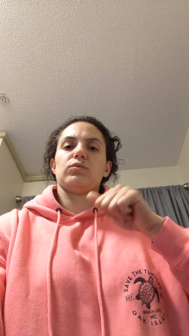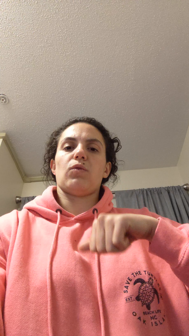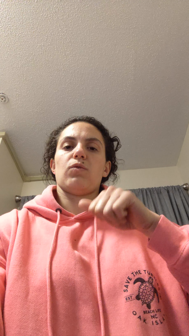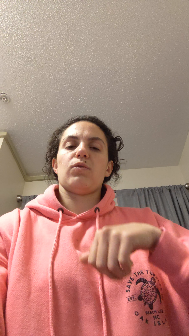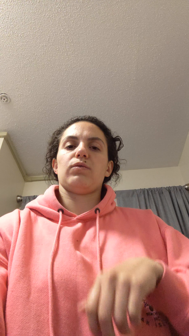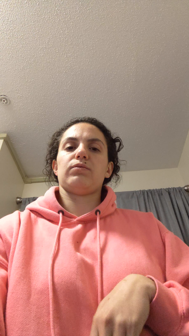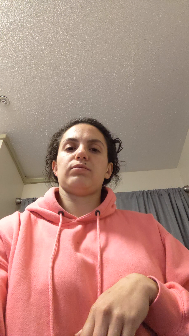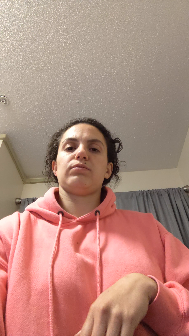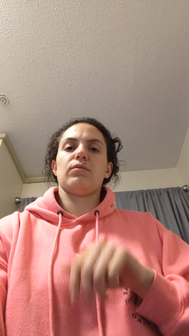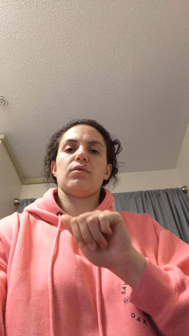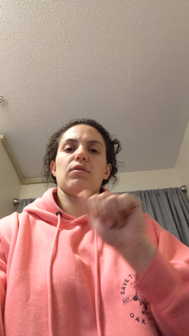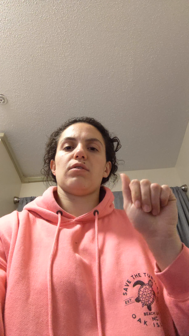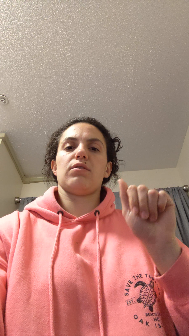a